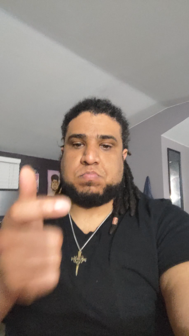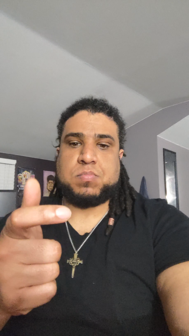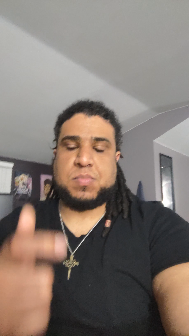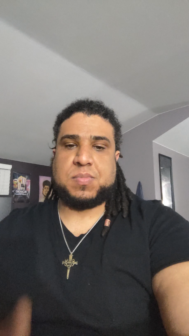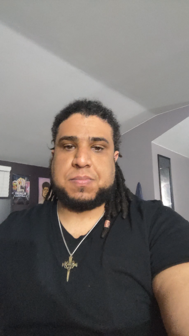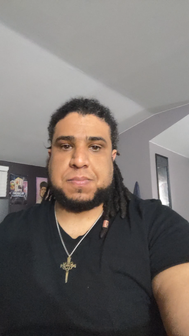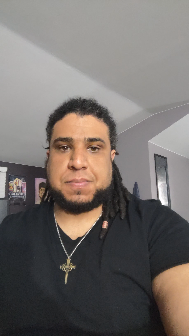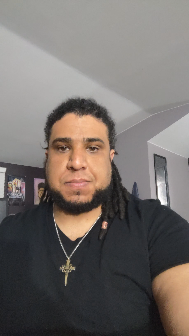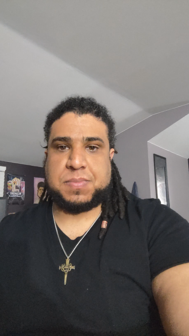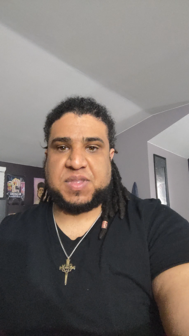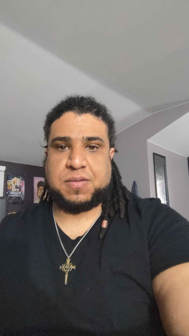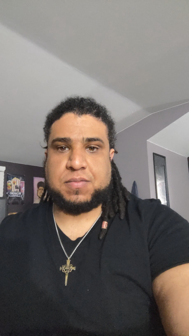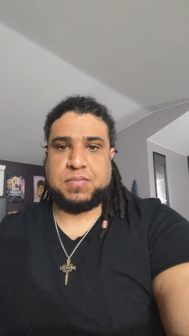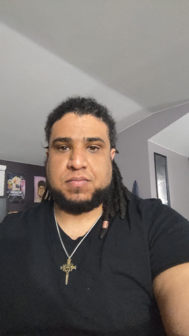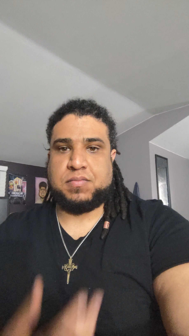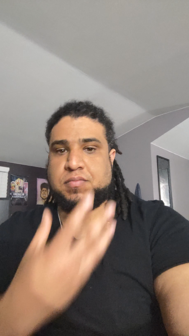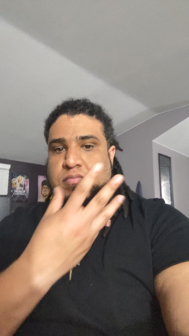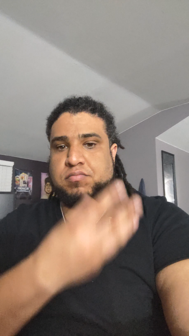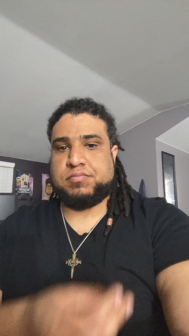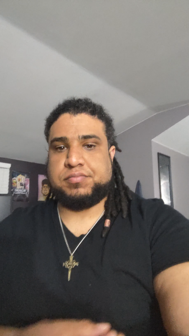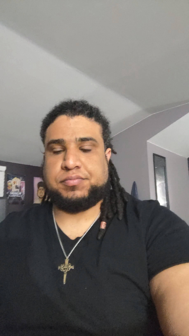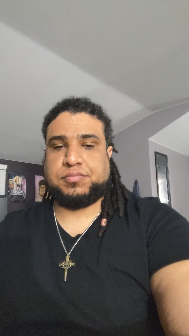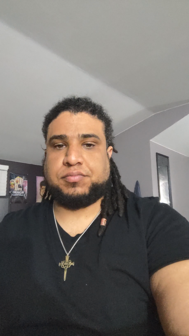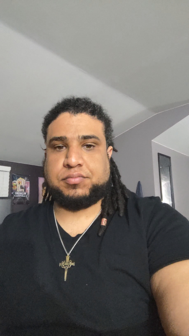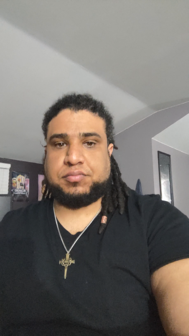poor